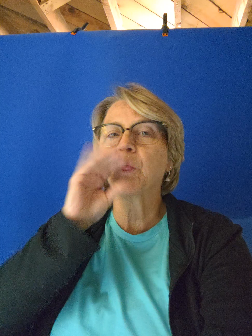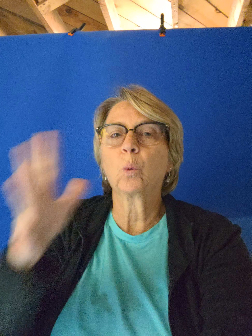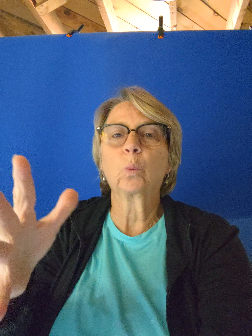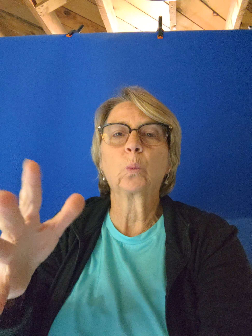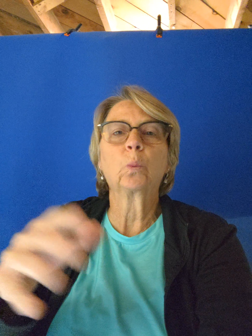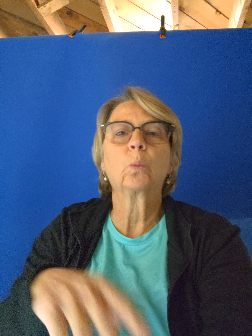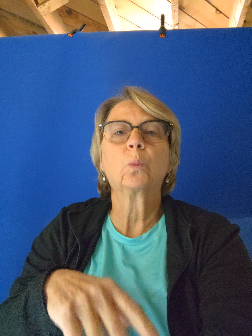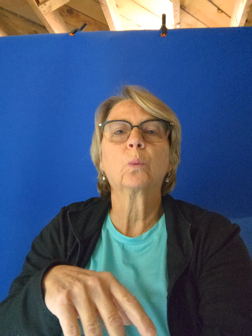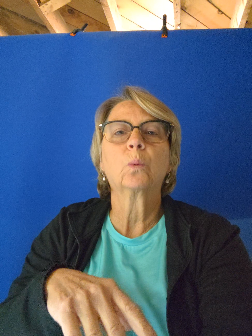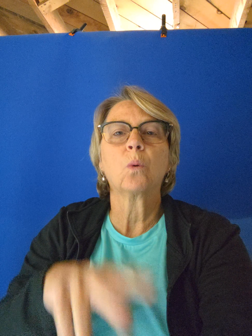balloon